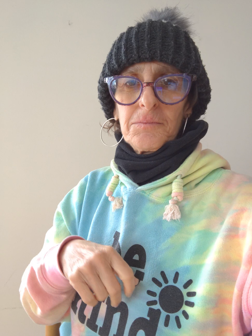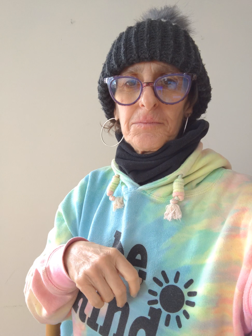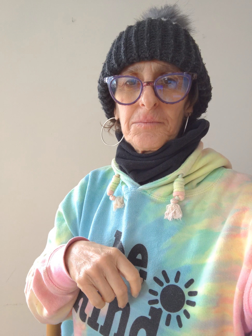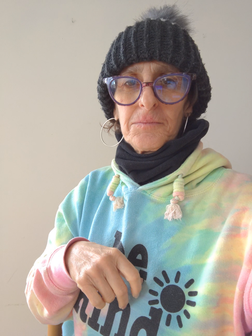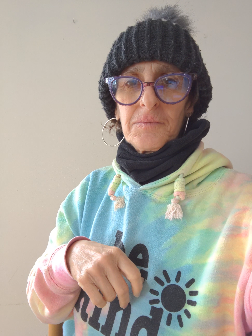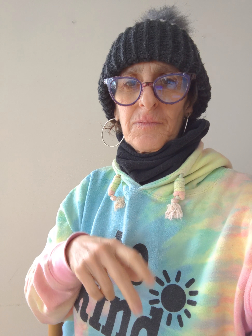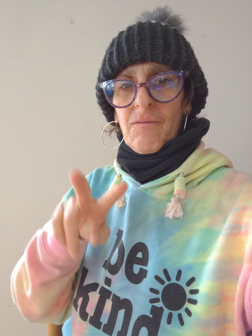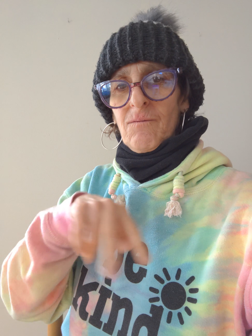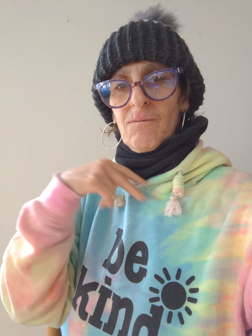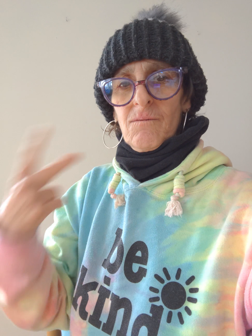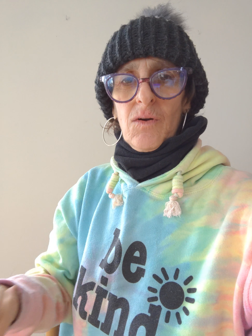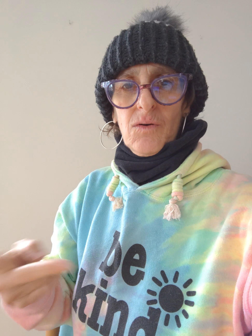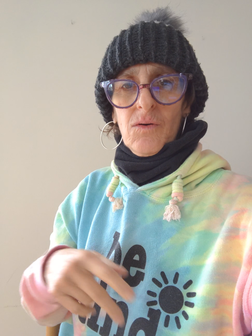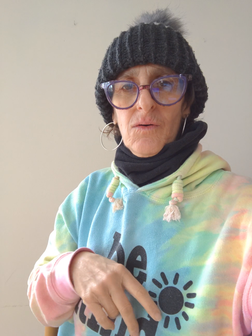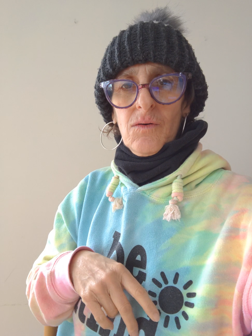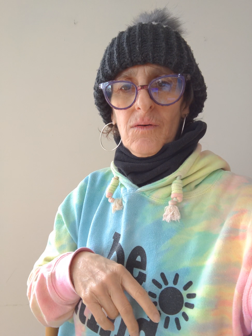fall